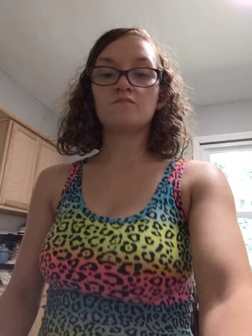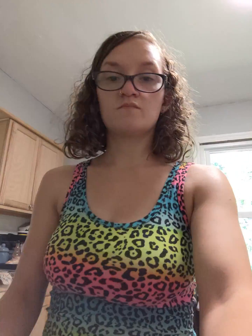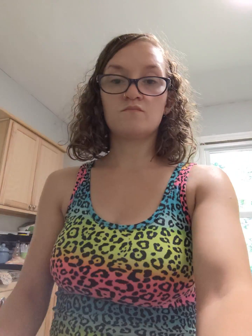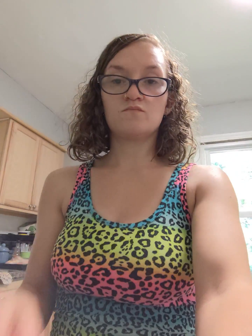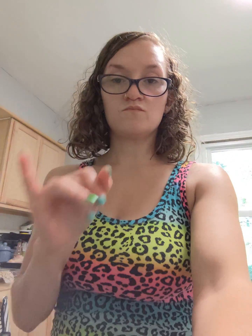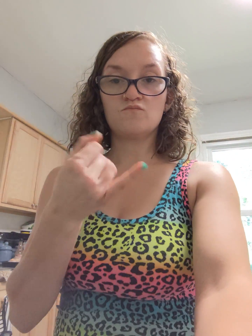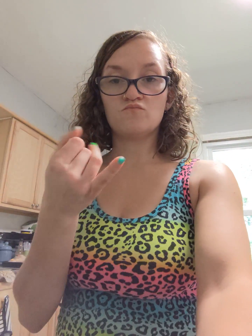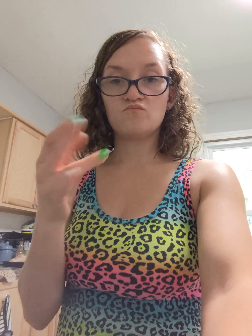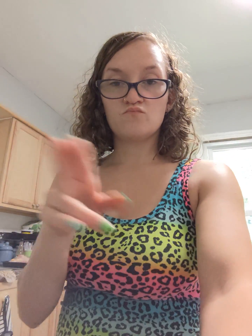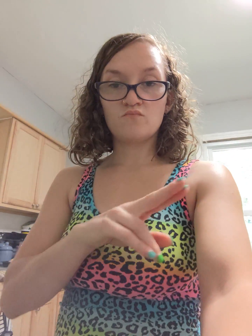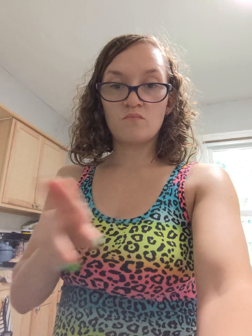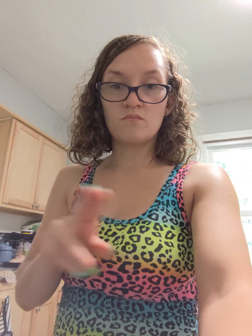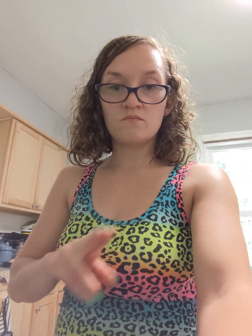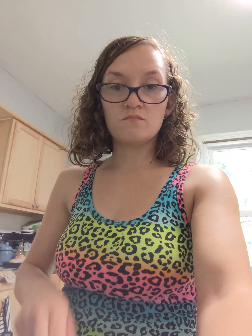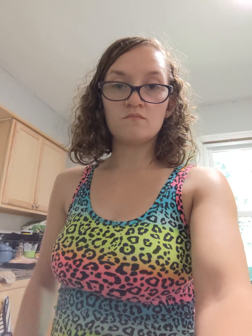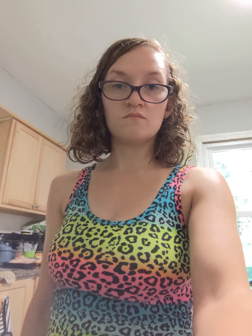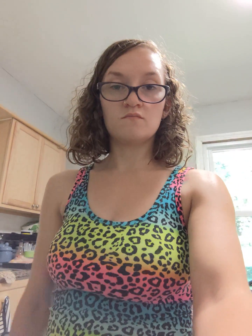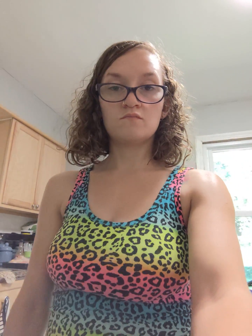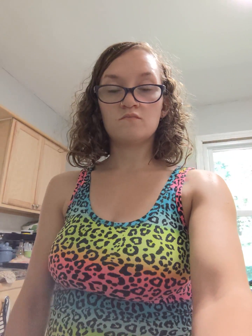jelly